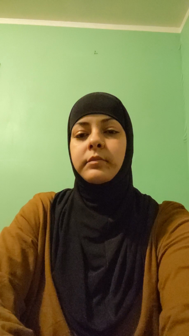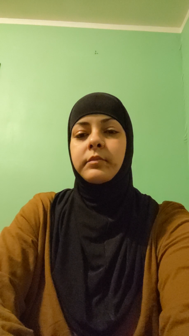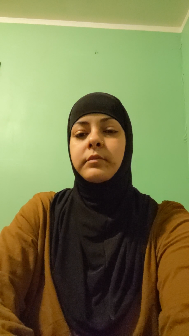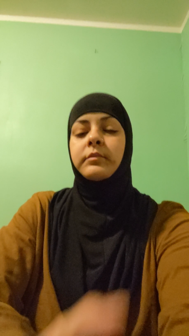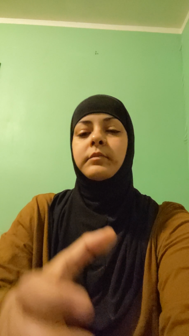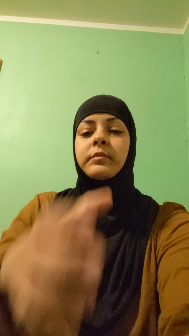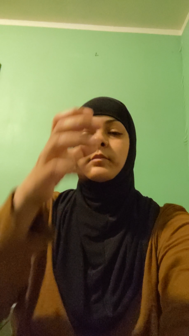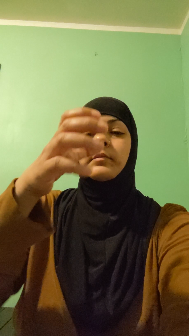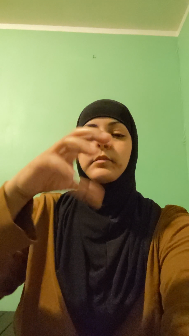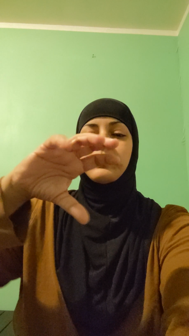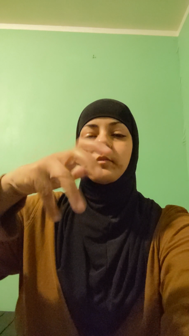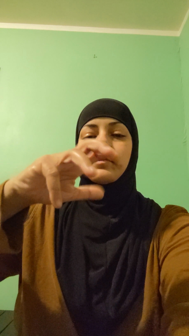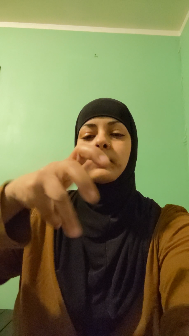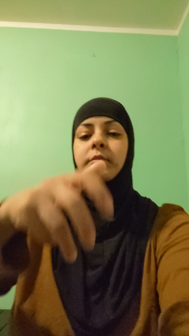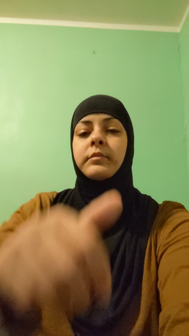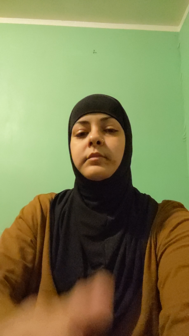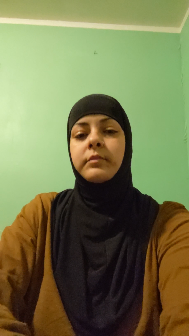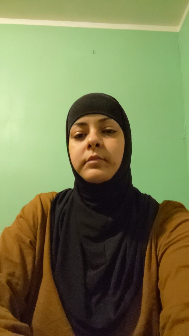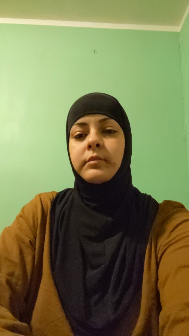jar